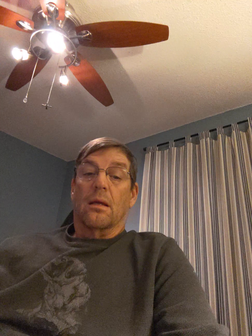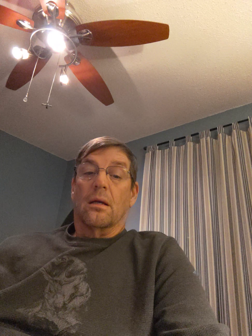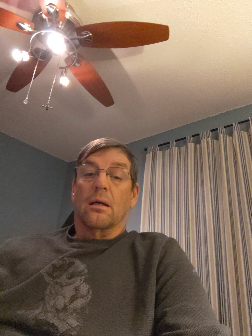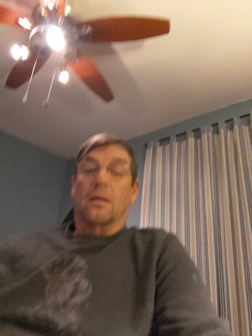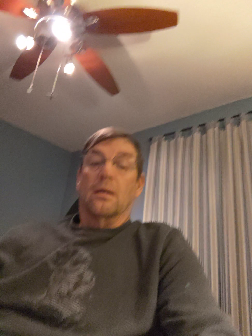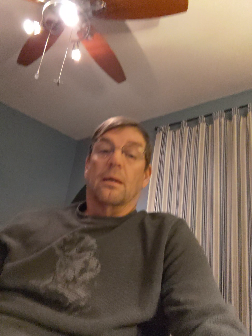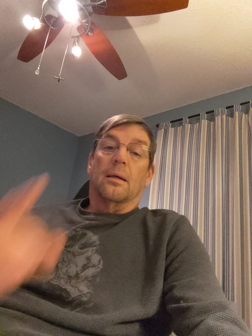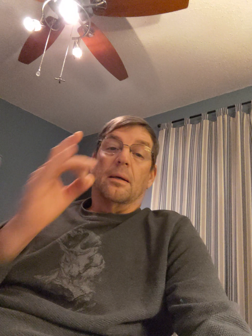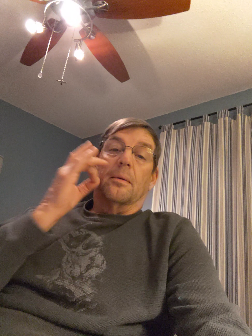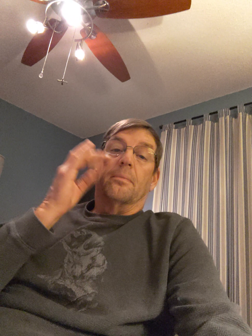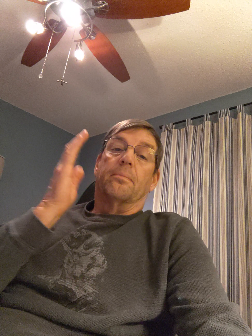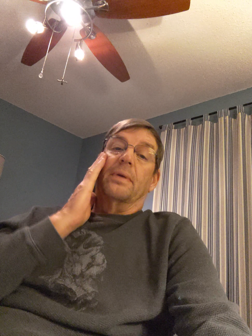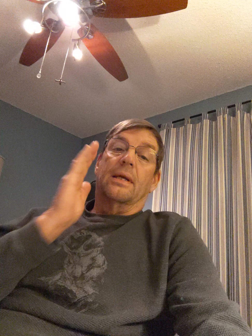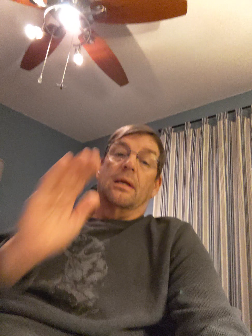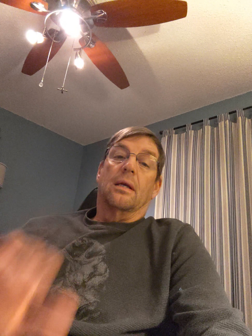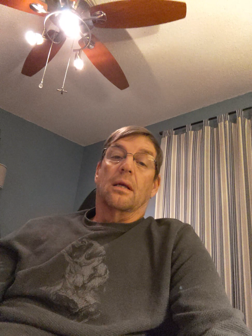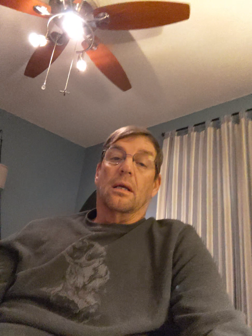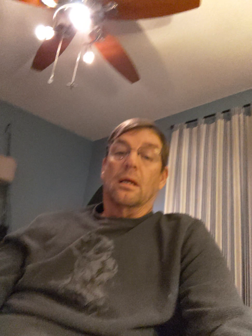bee